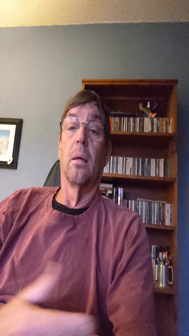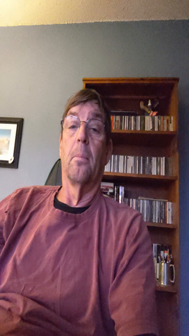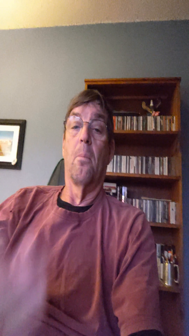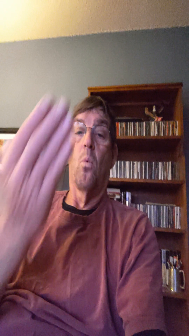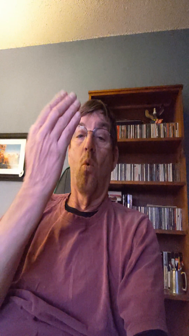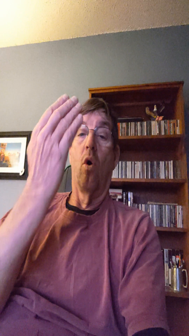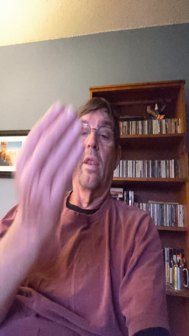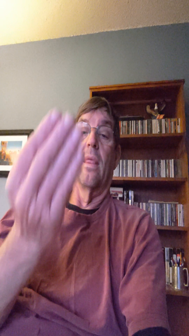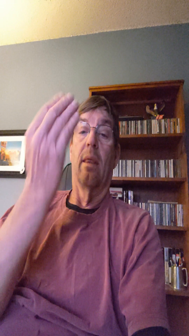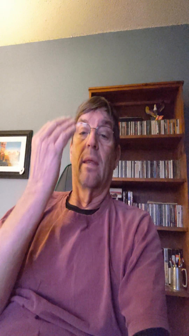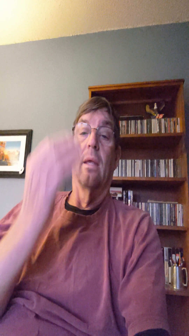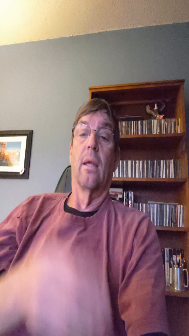morning